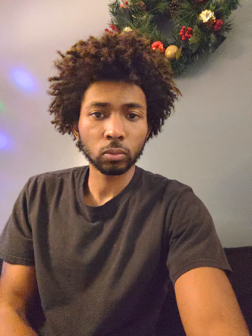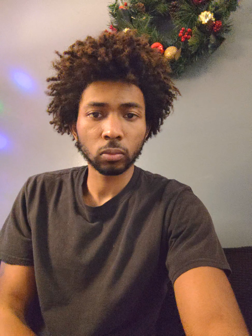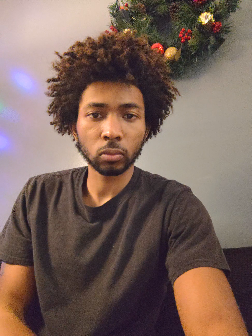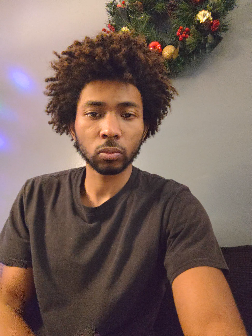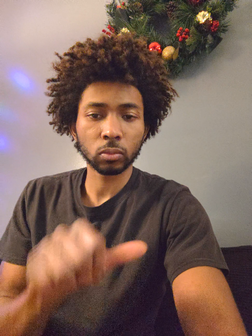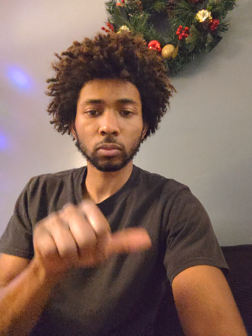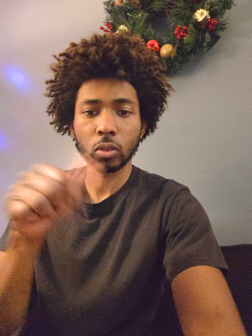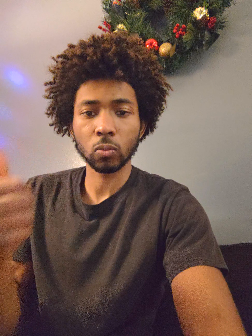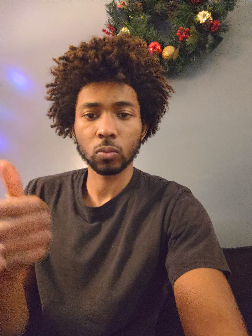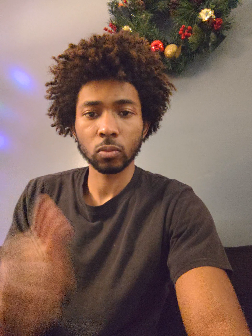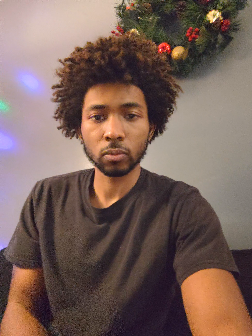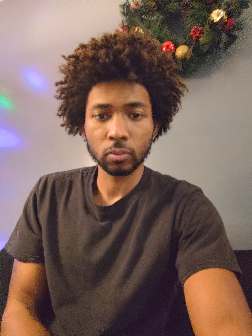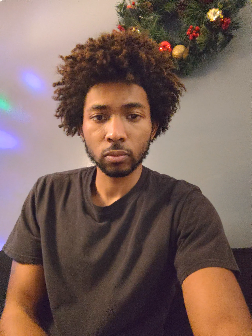another